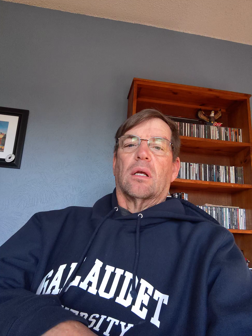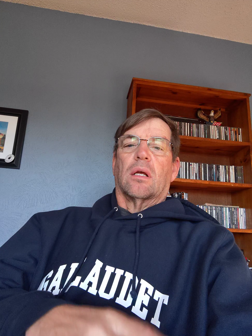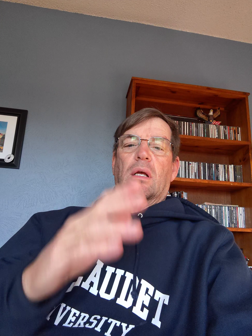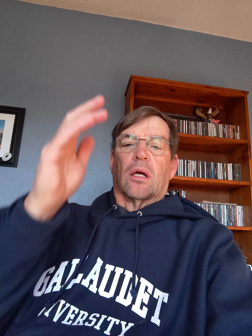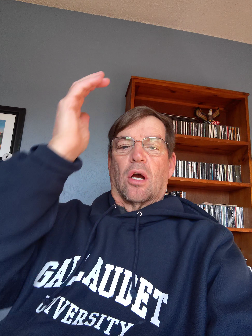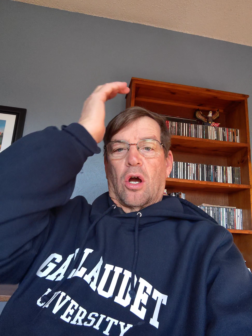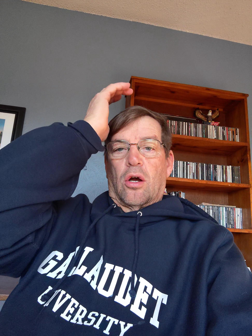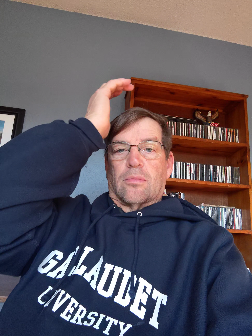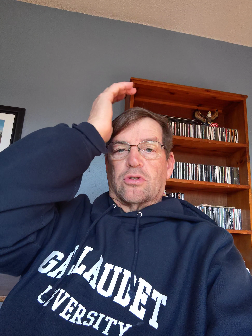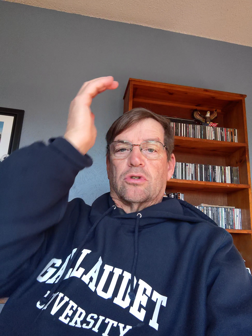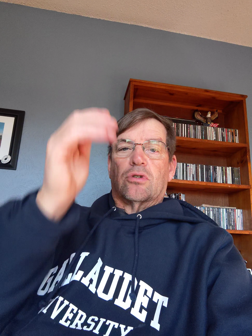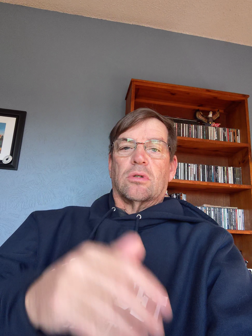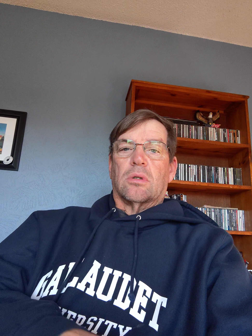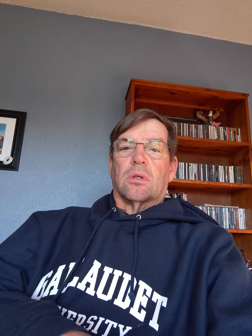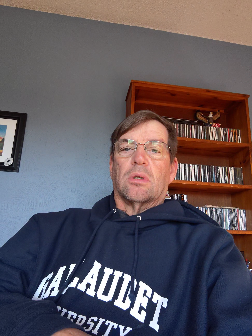garbage